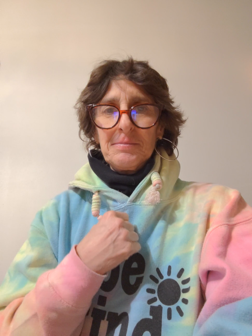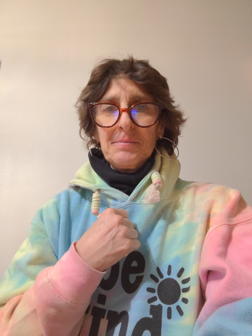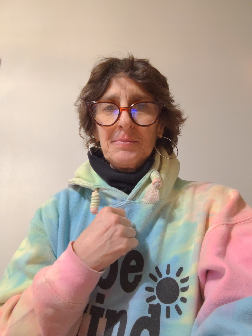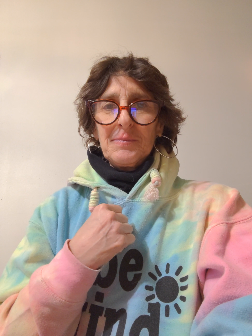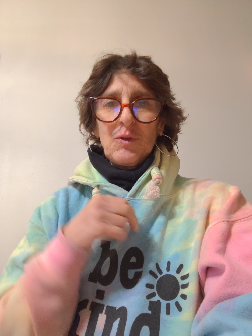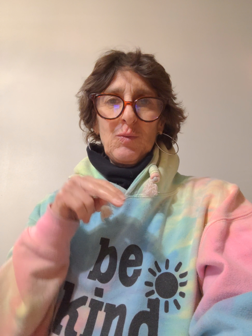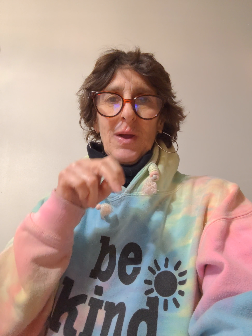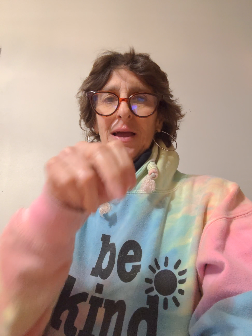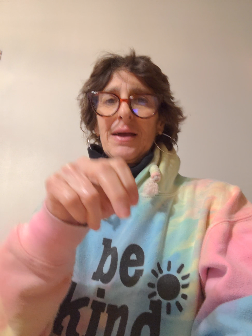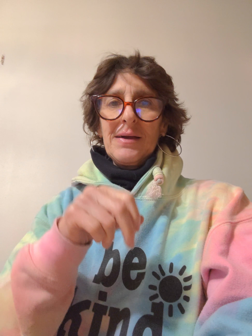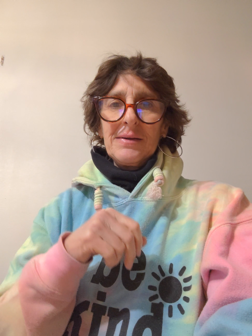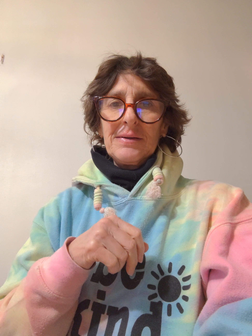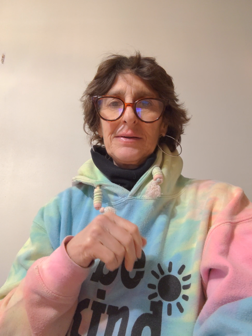ride